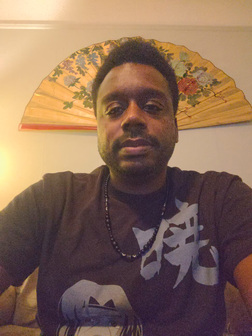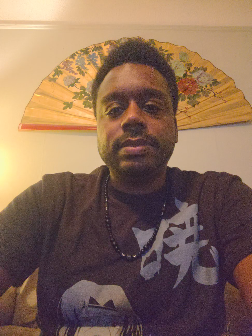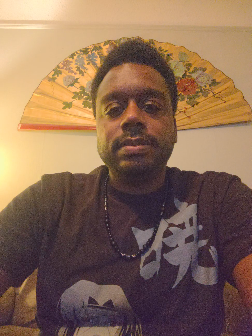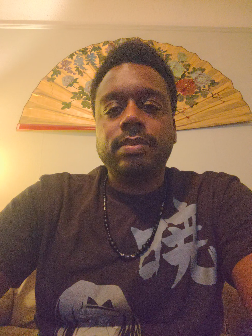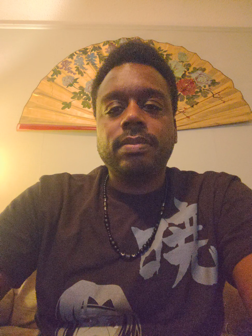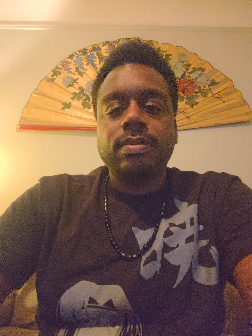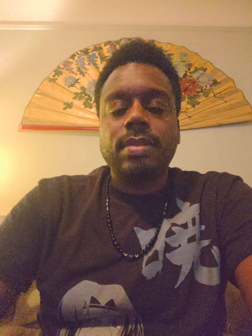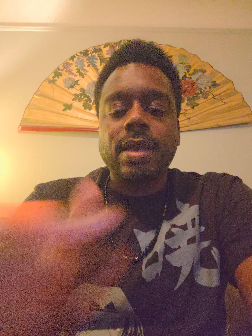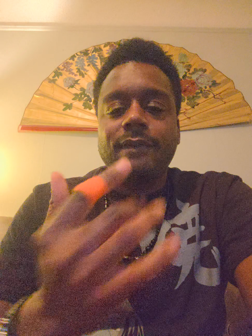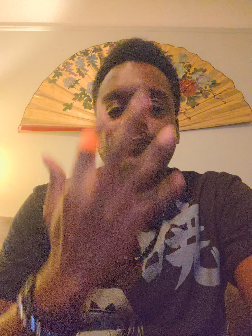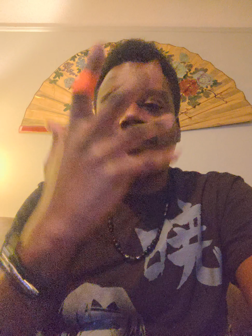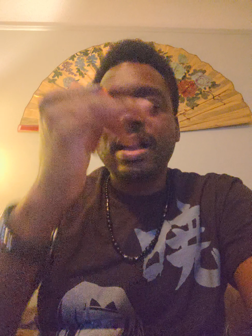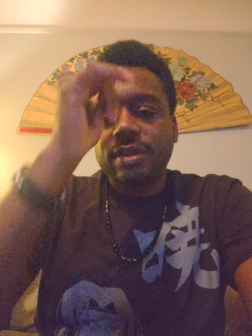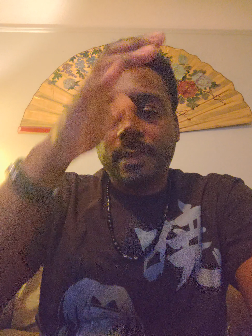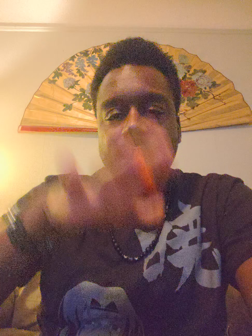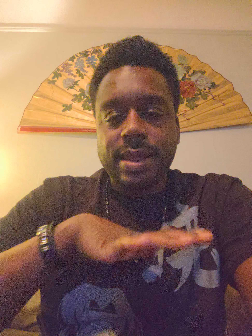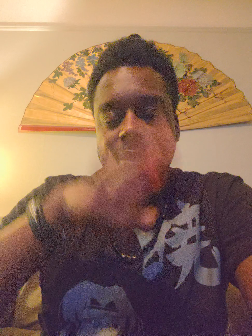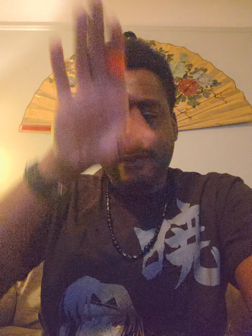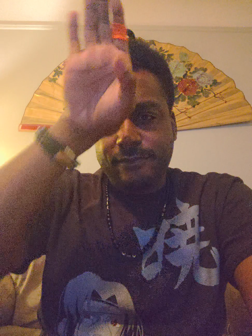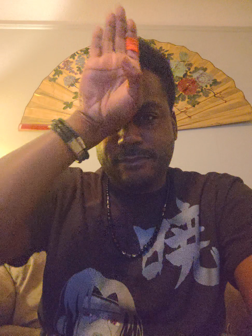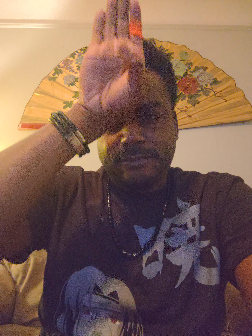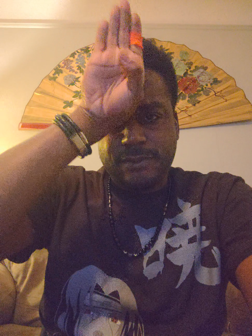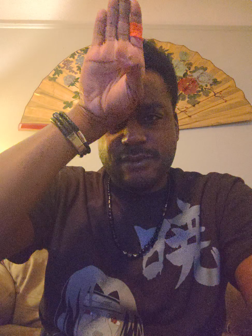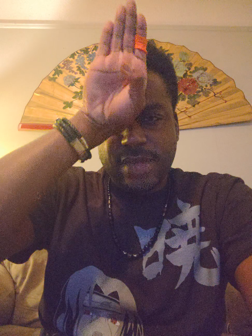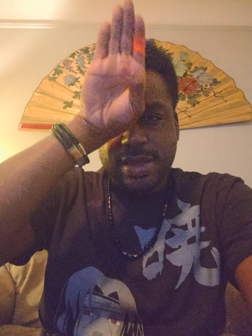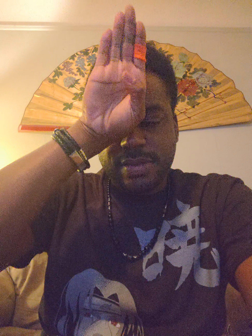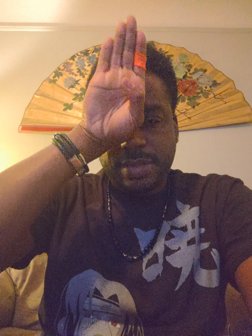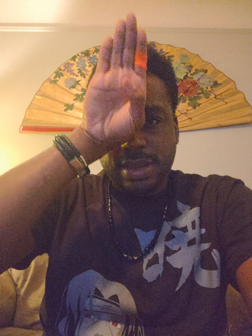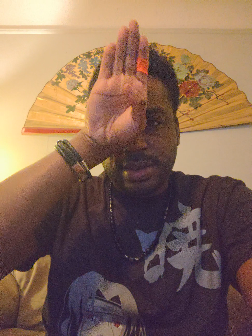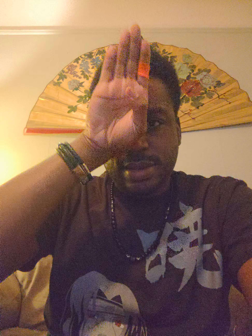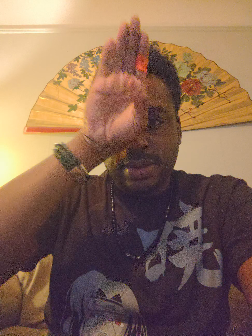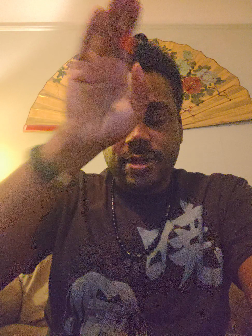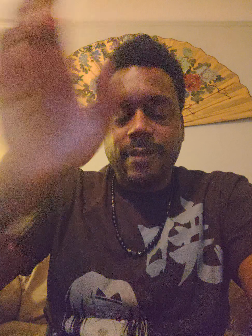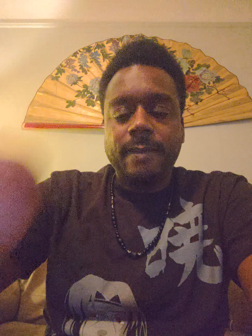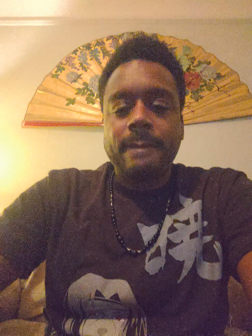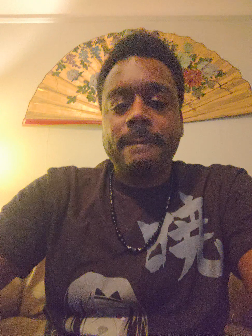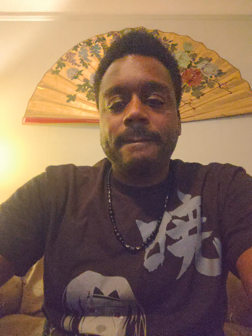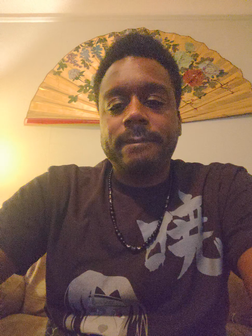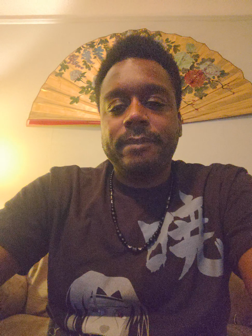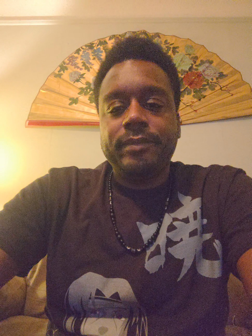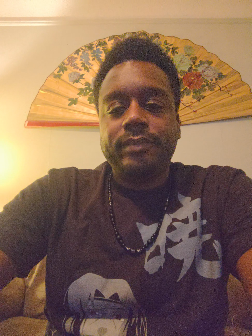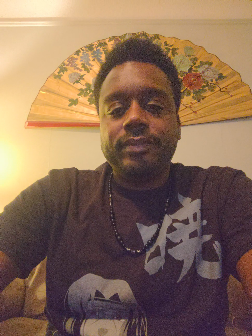fireman